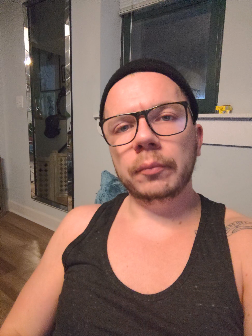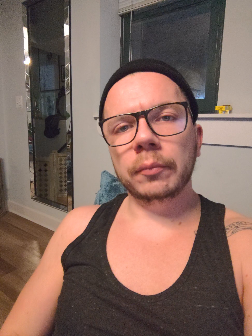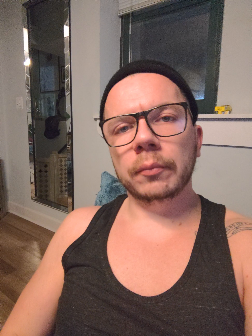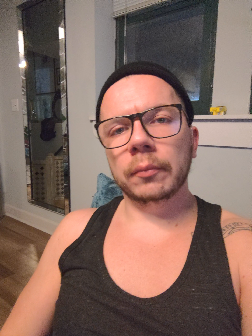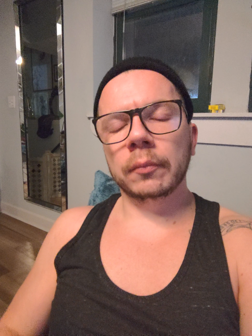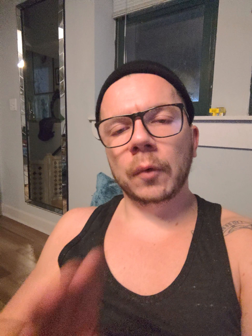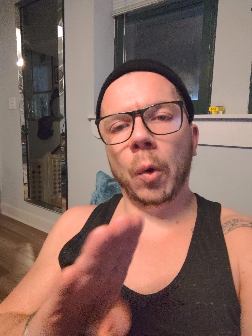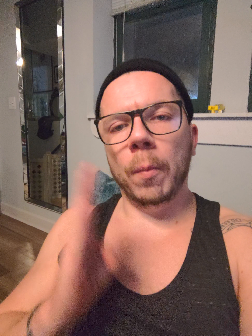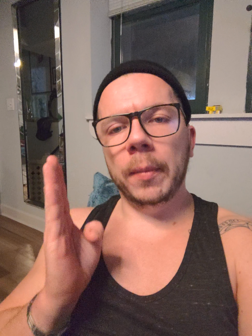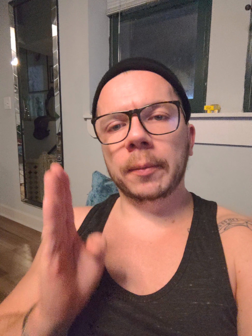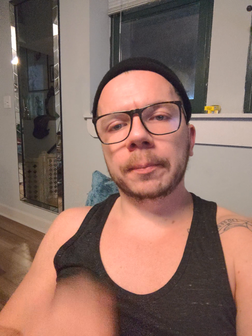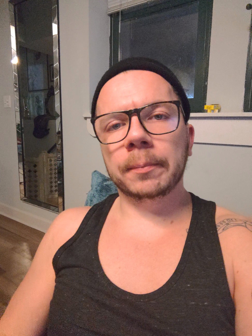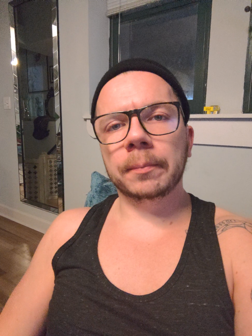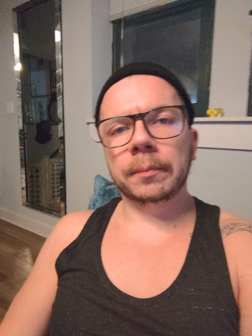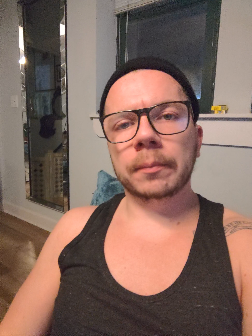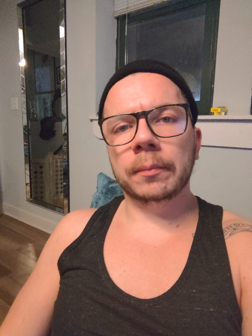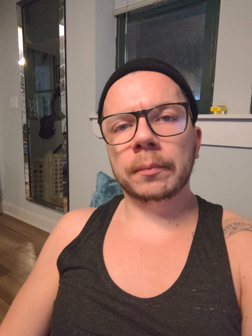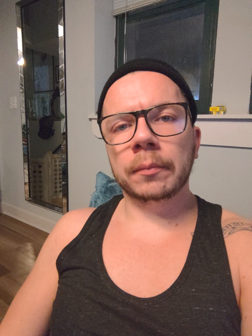open